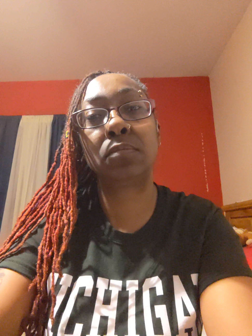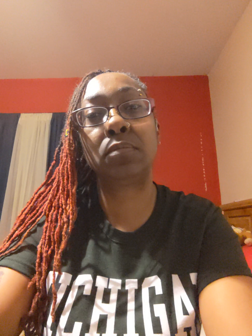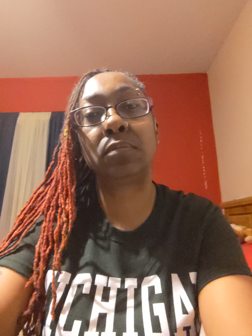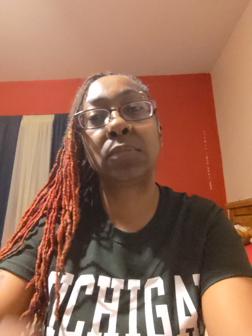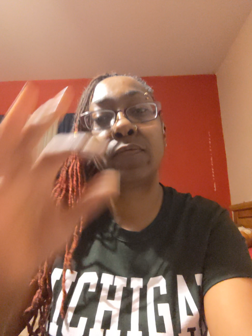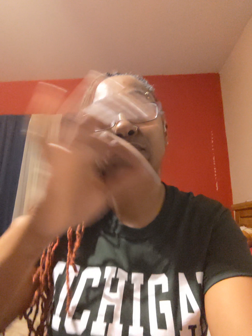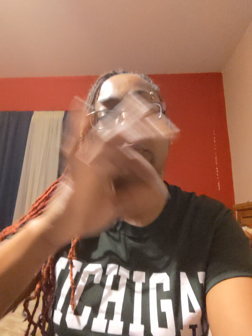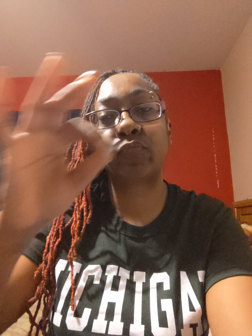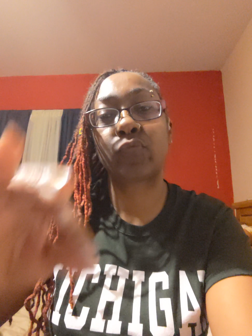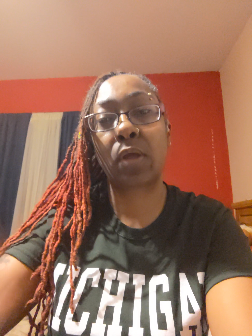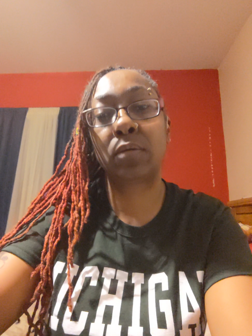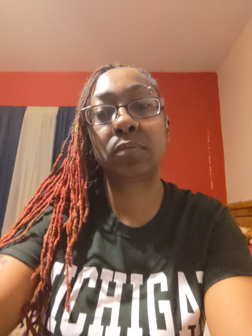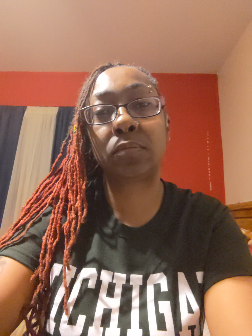french fries